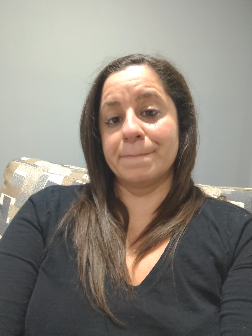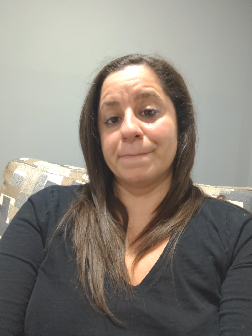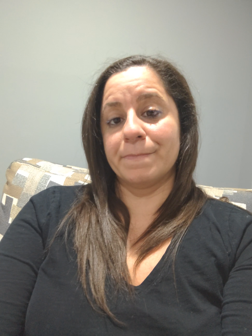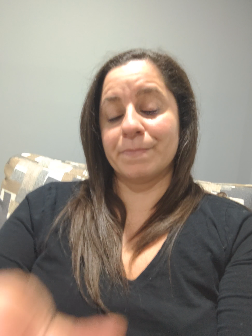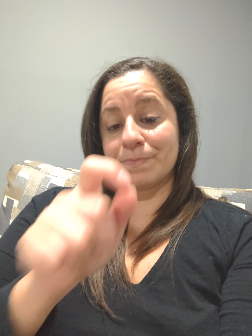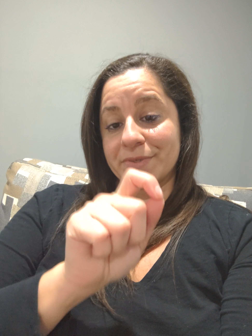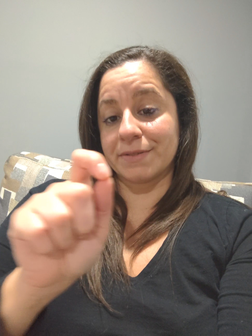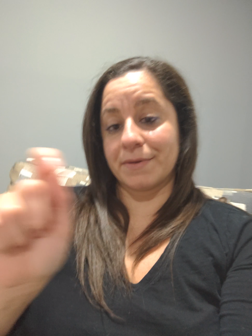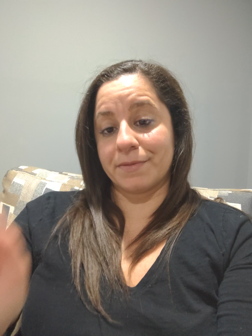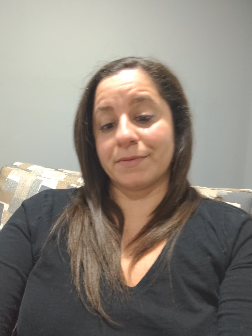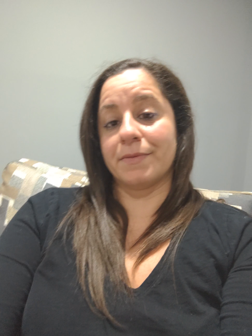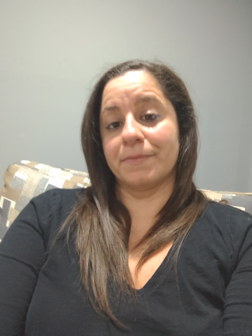pencil